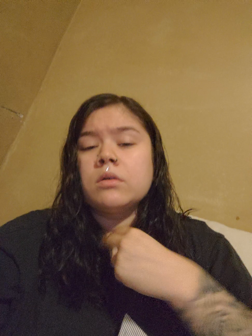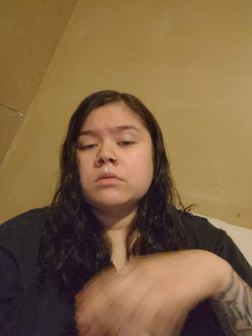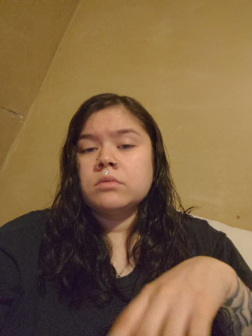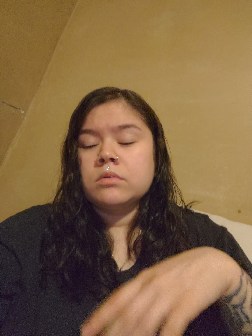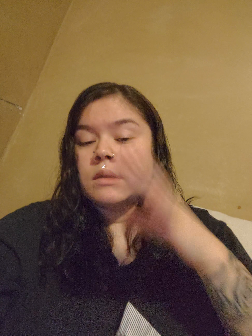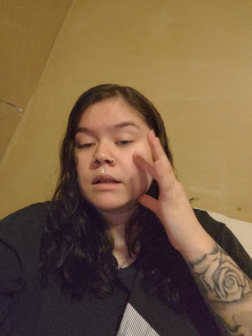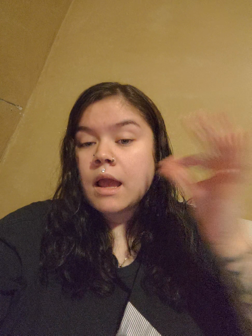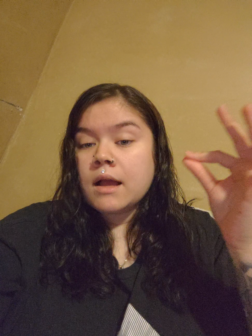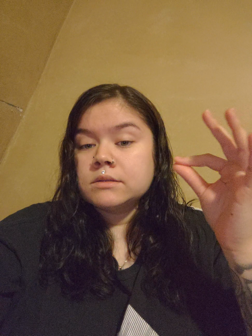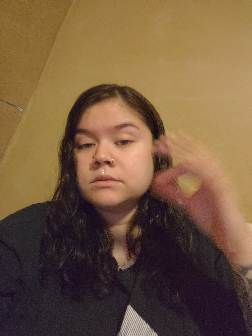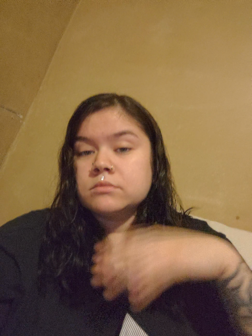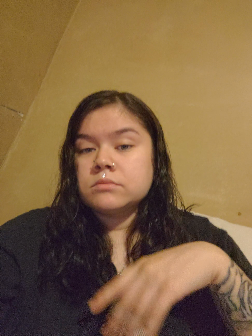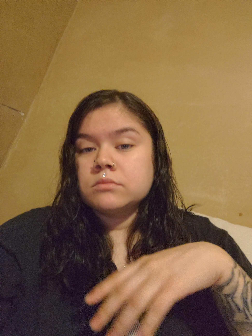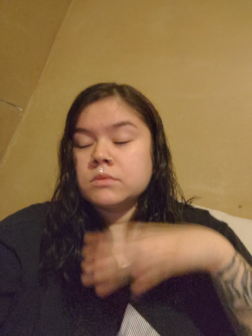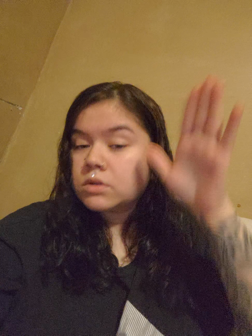cat